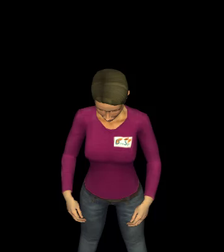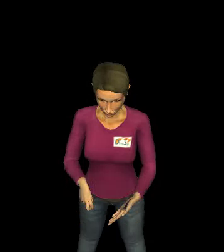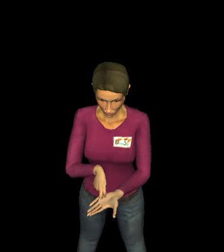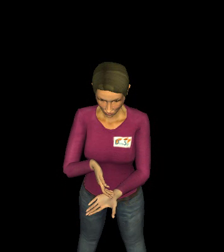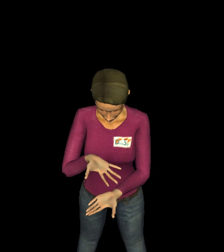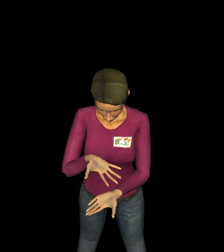باهض